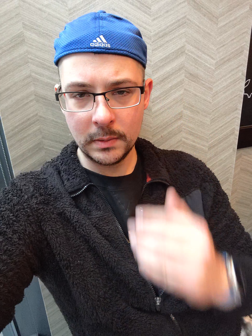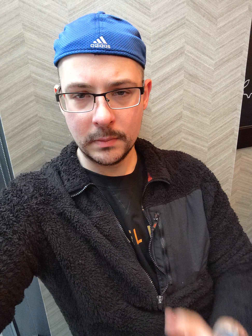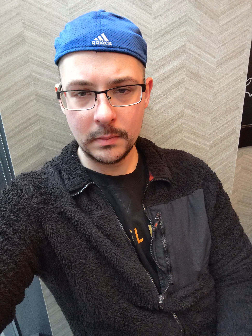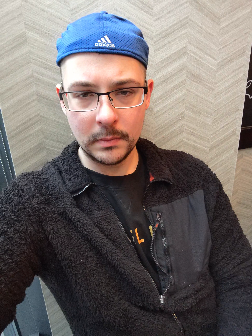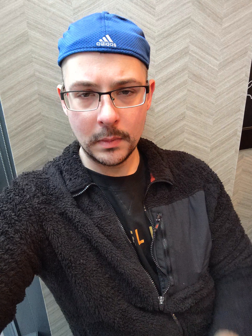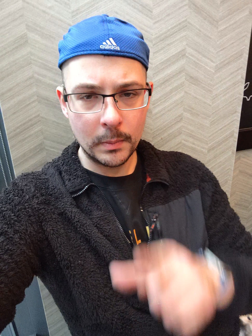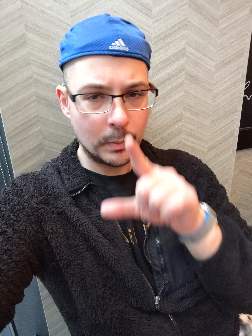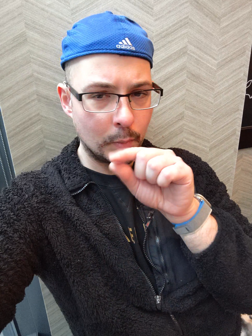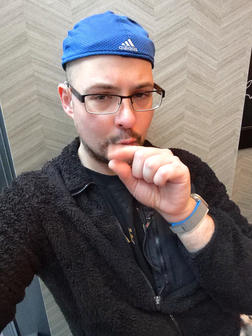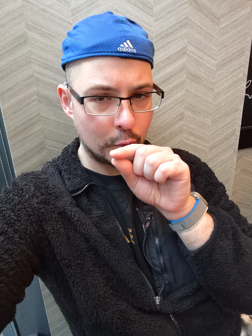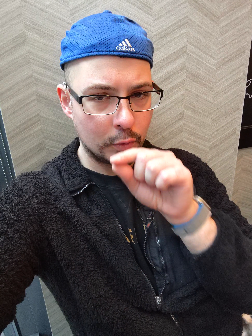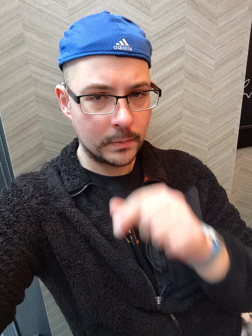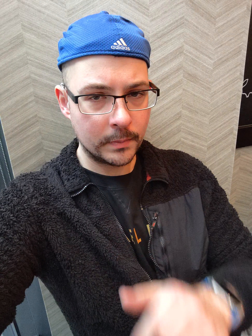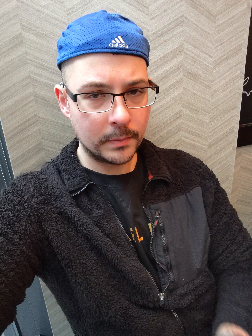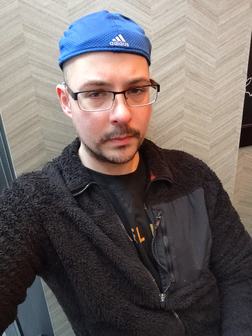bird